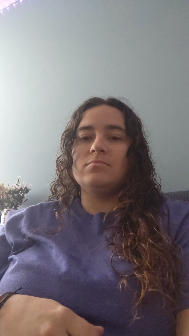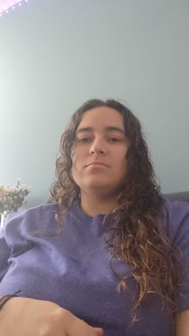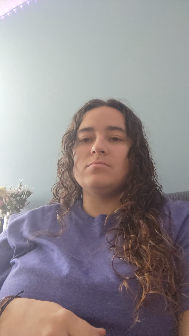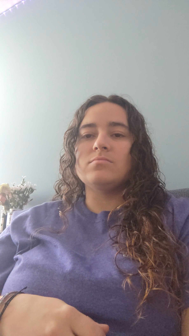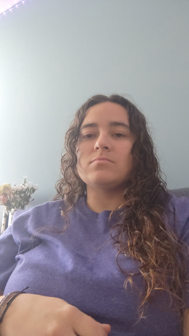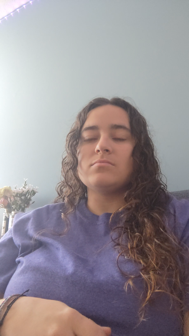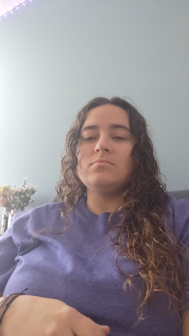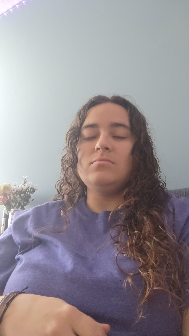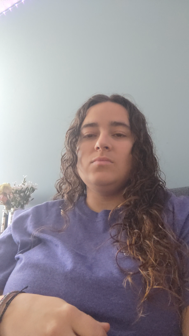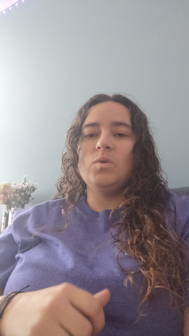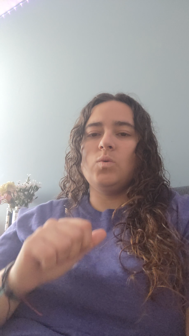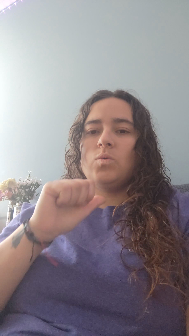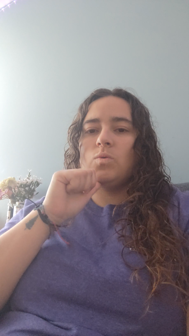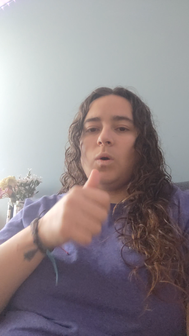don't